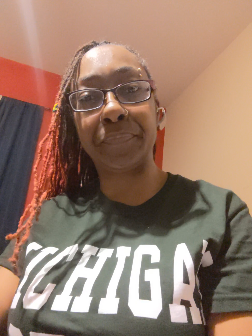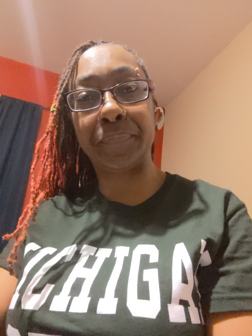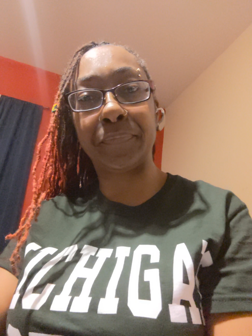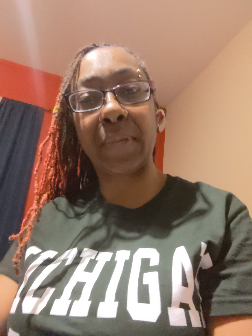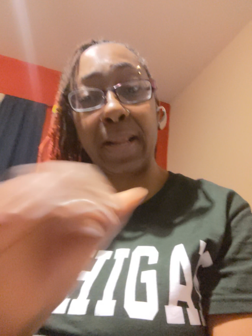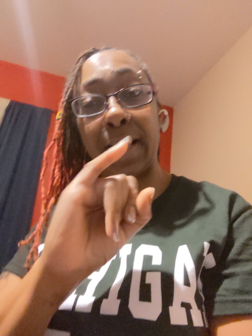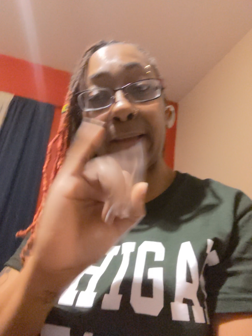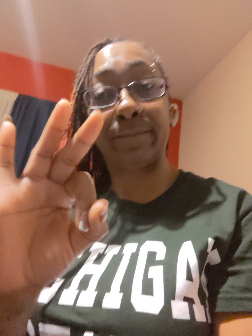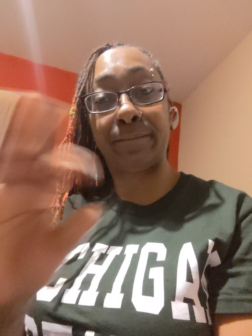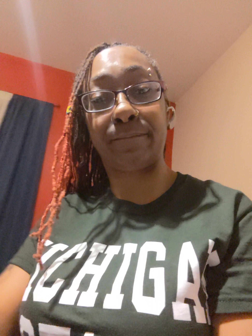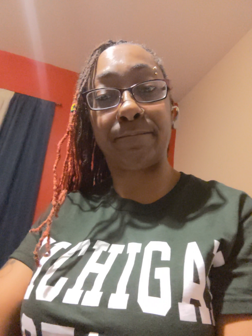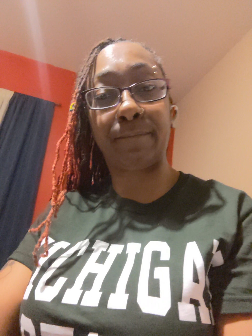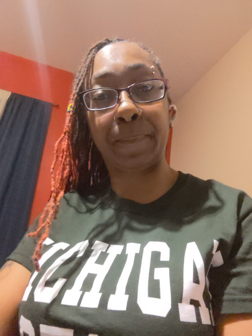if